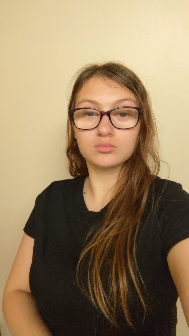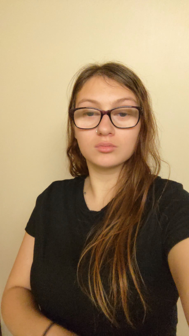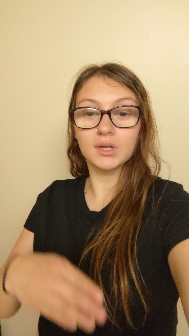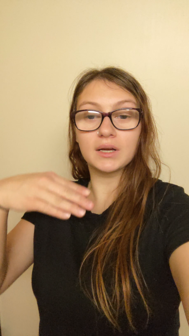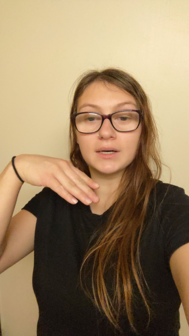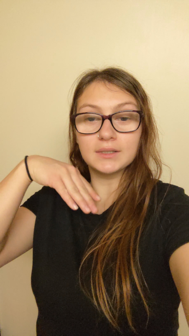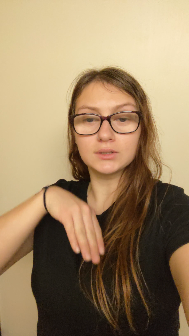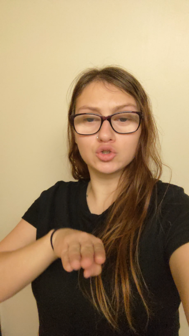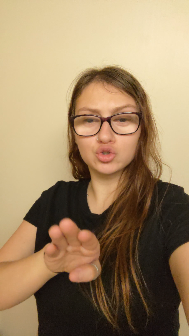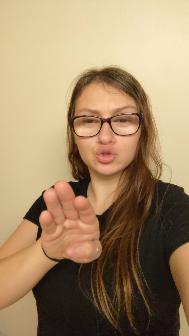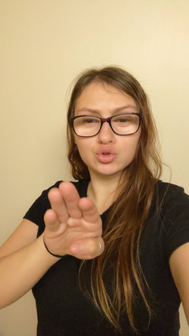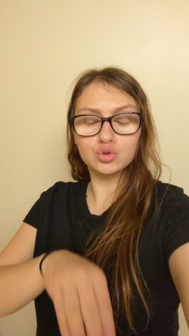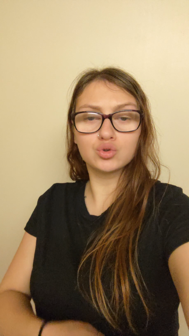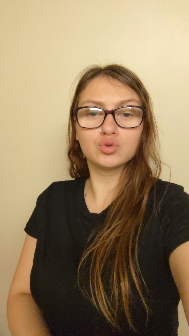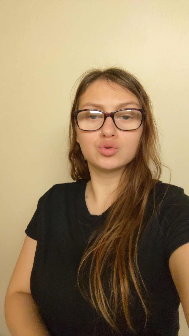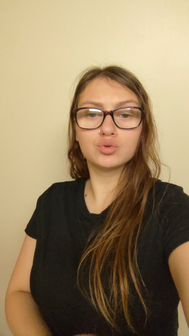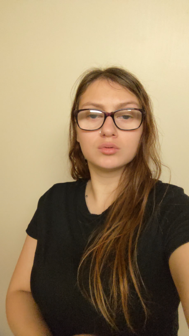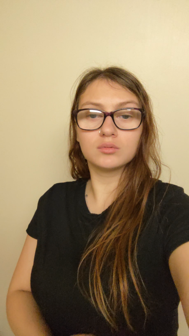enter